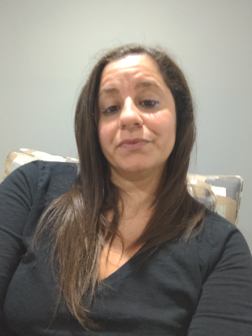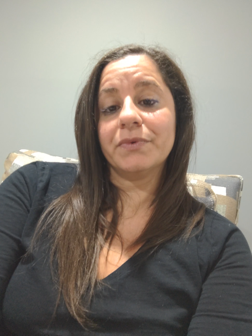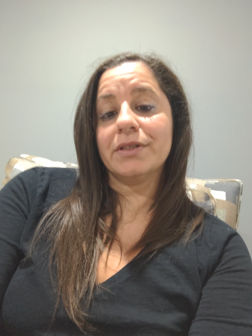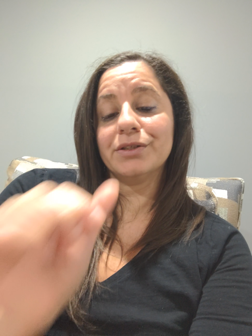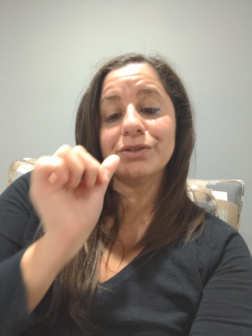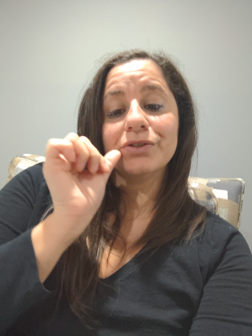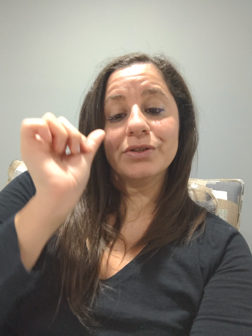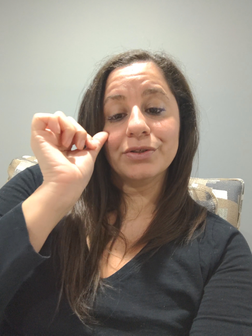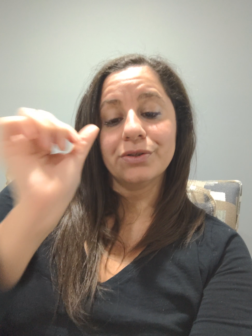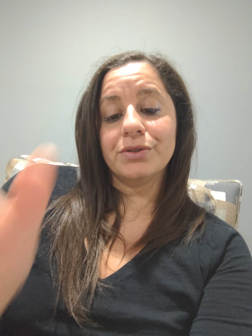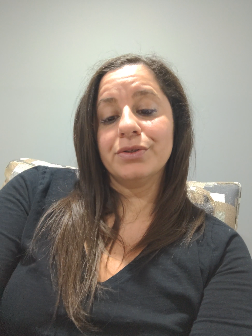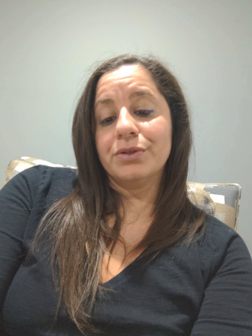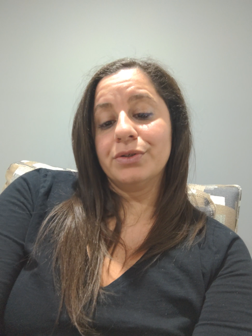yesterday